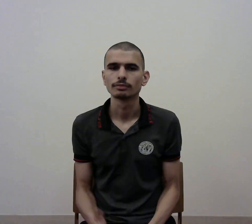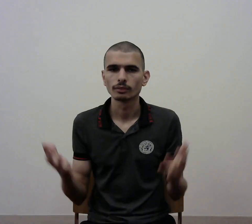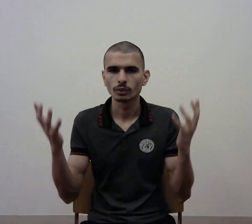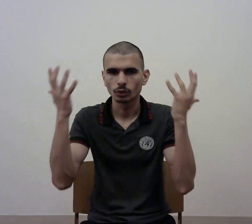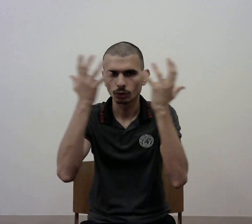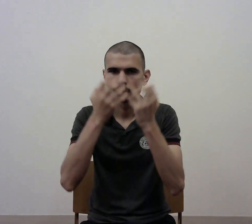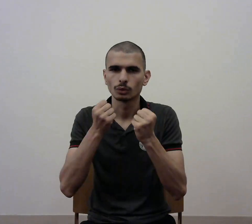axşam